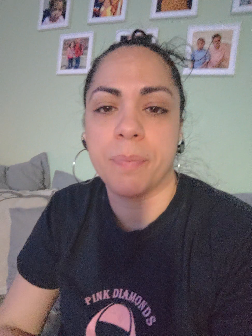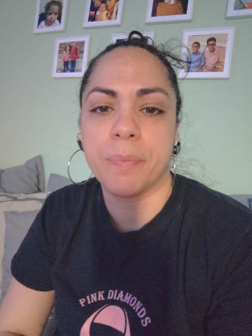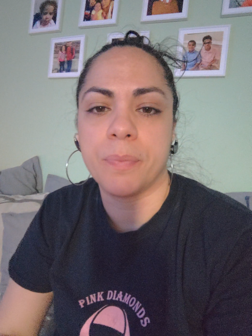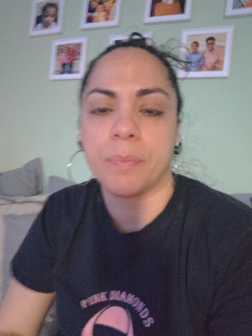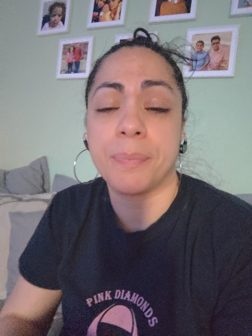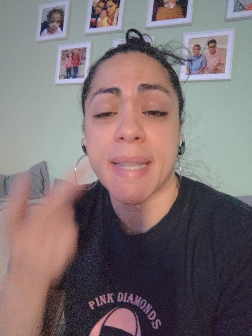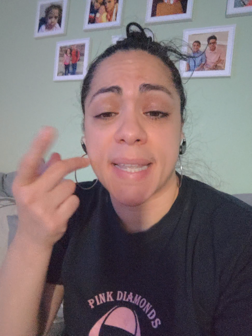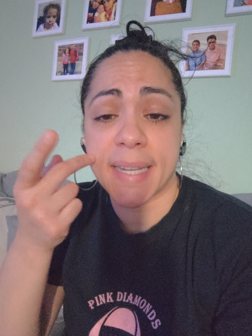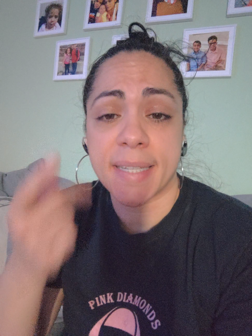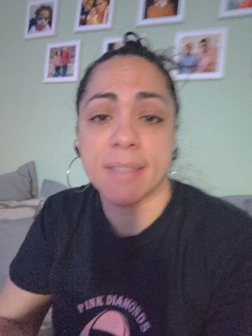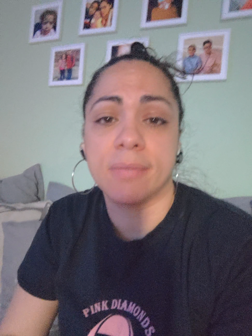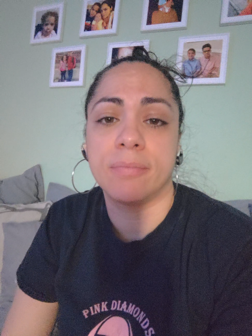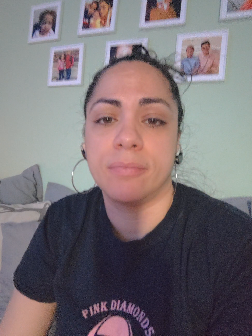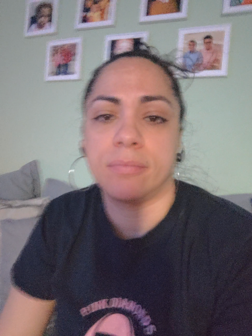kitty